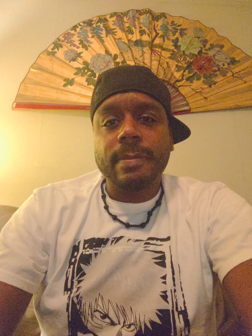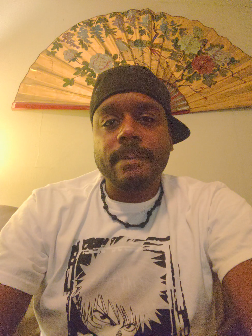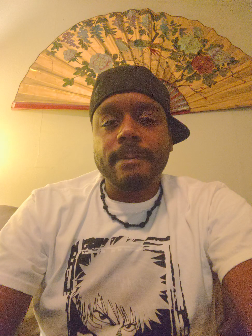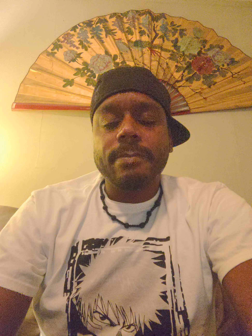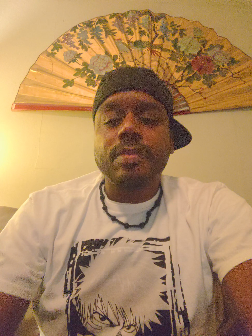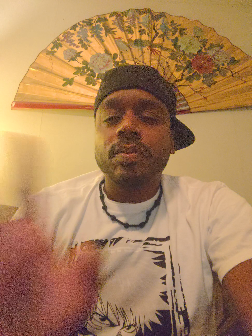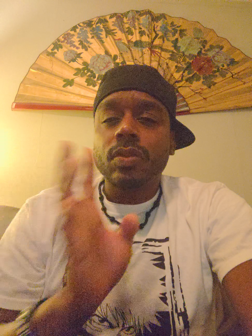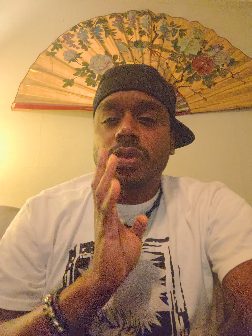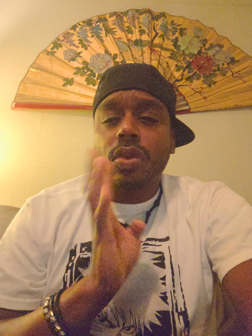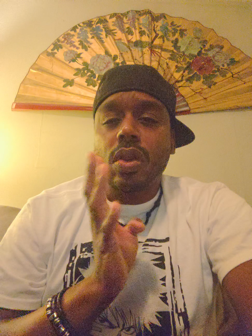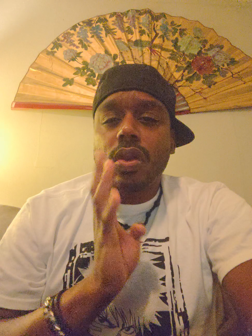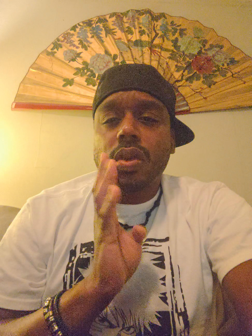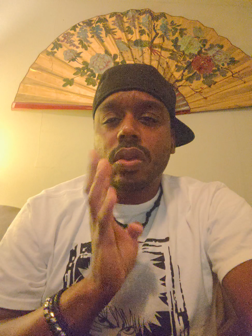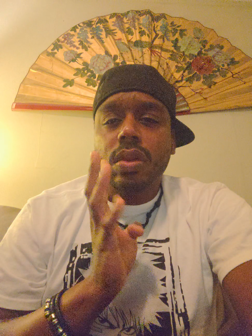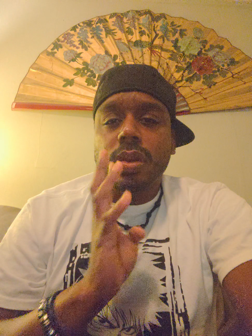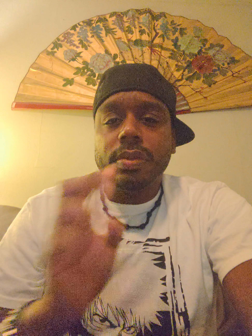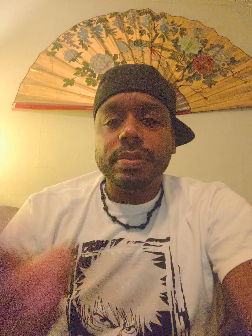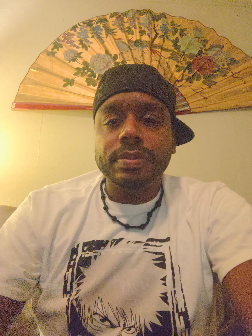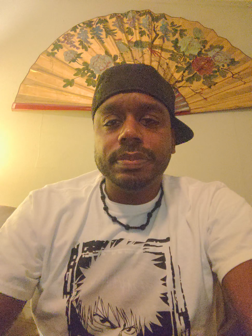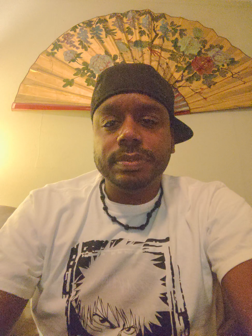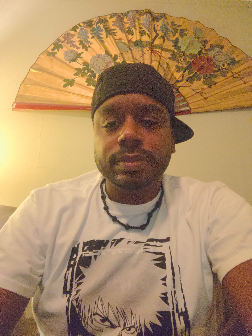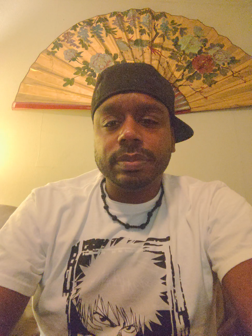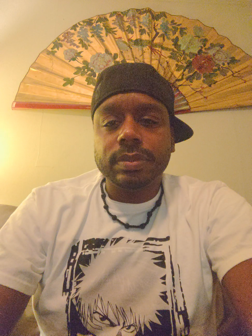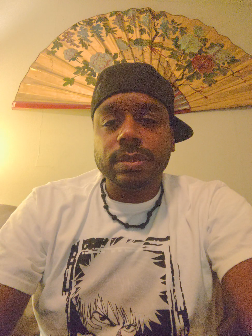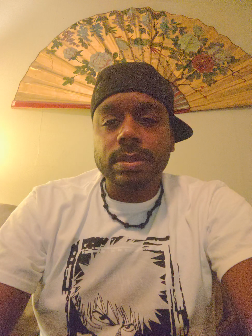talk